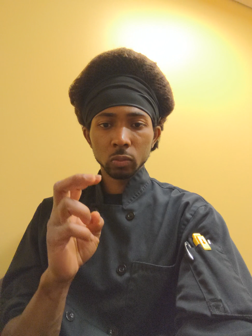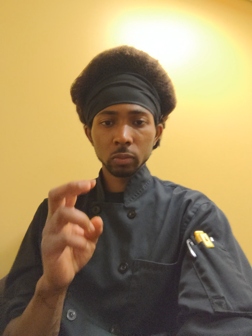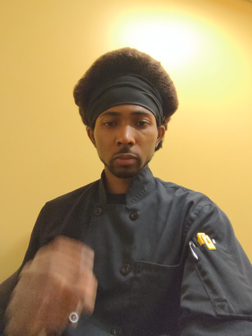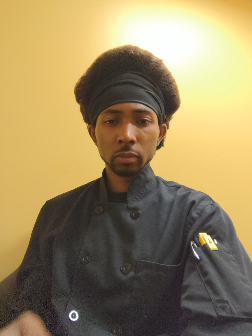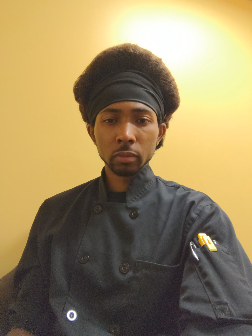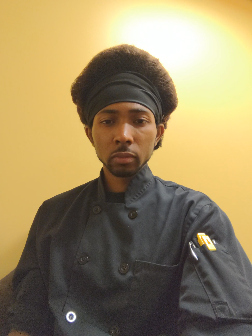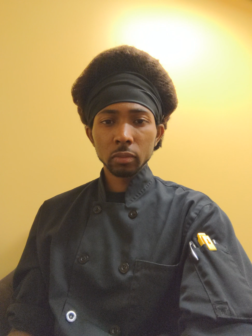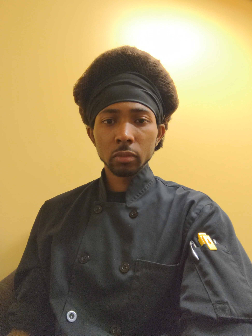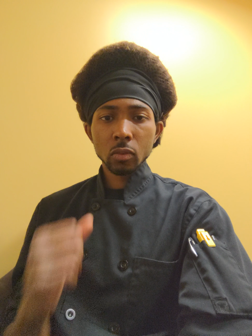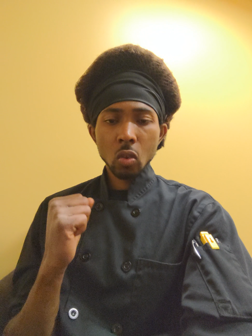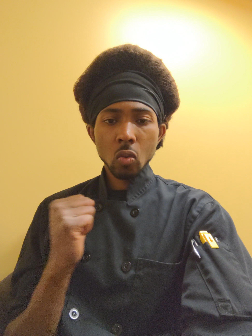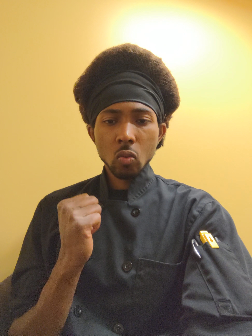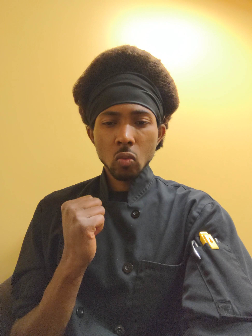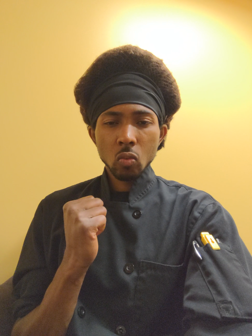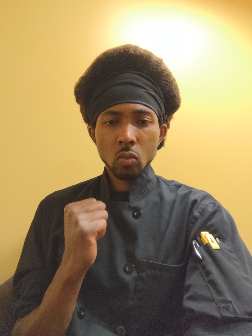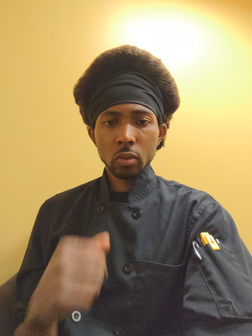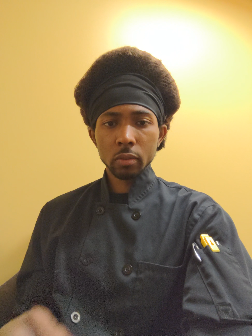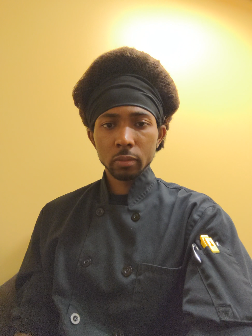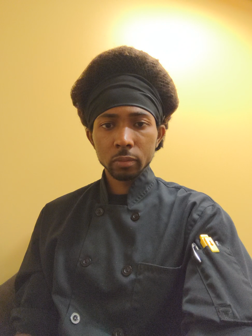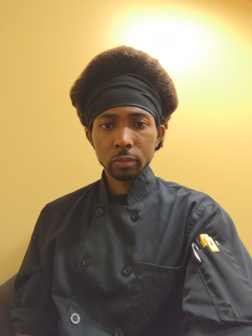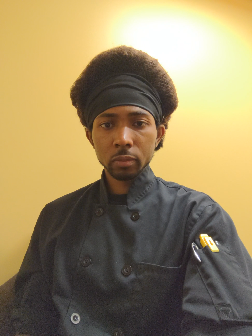cold